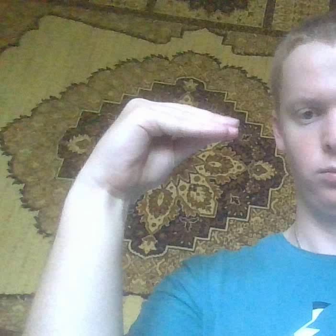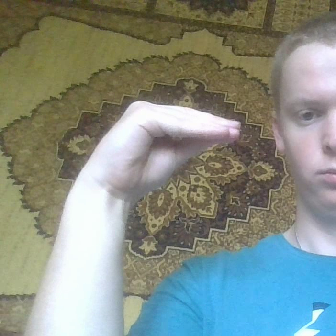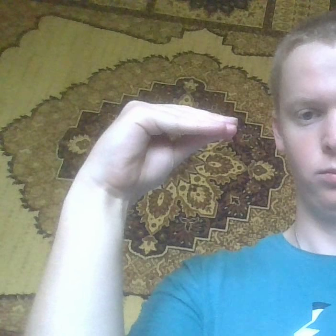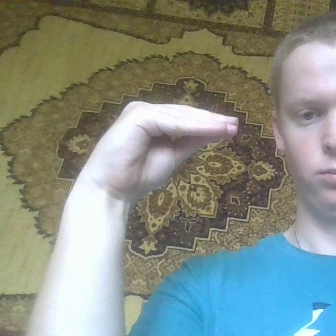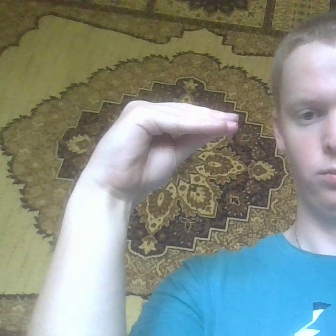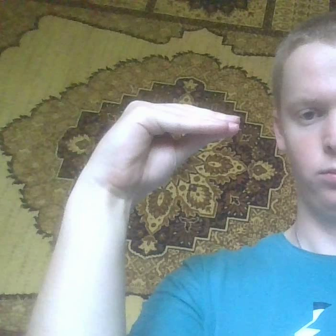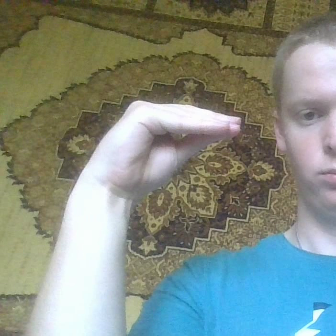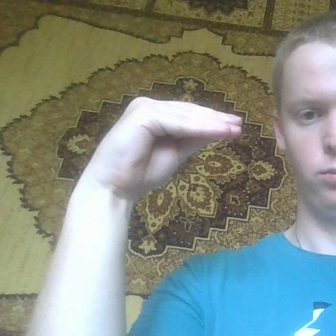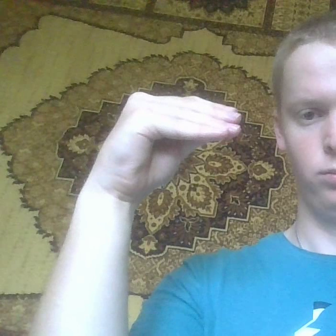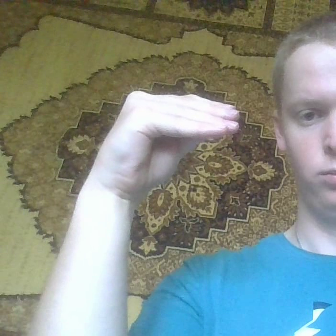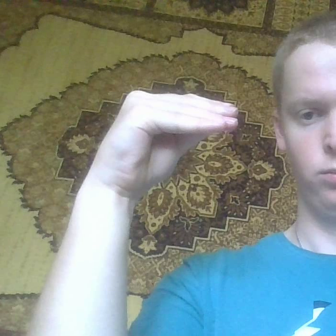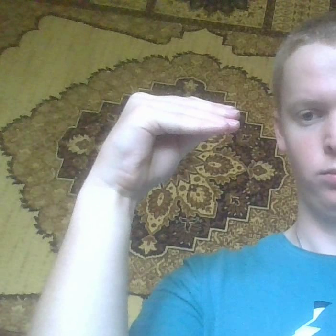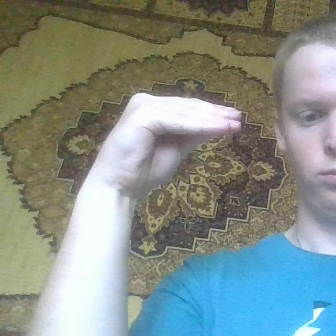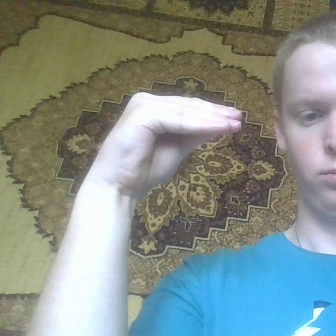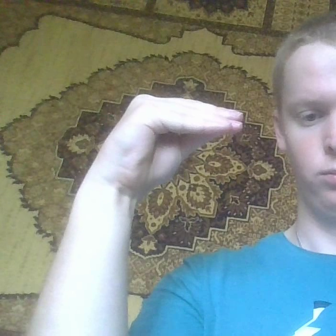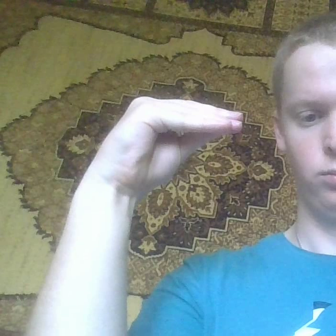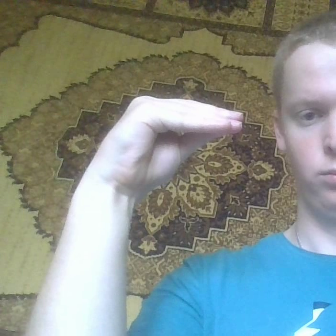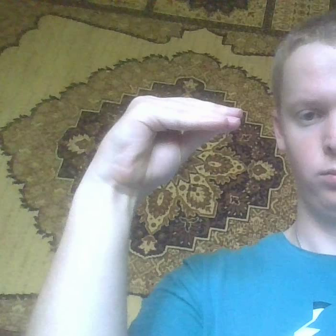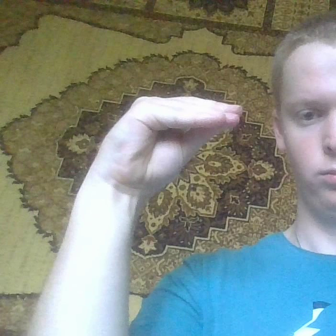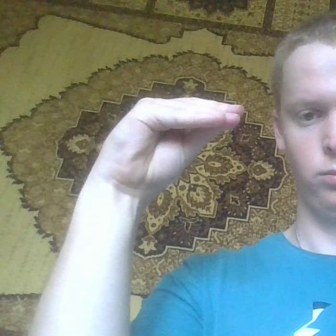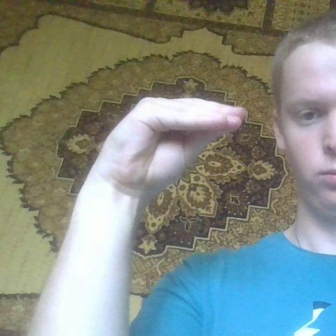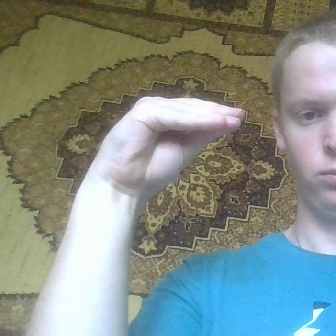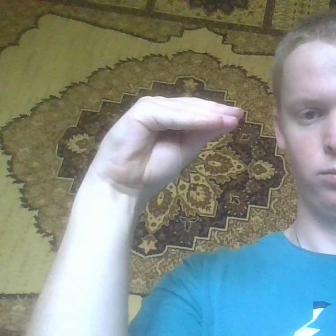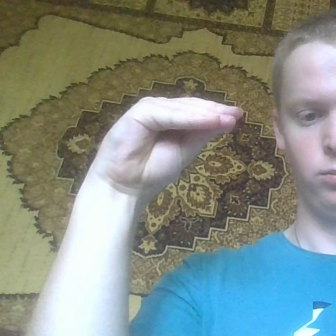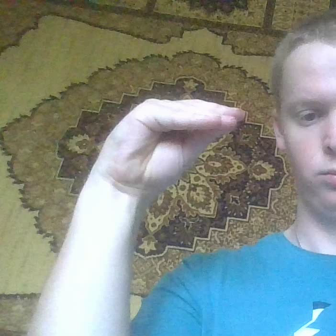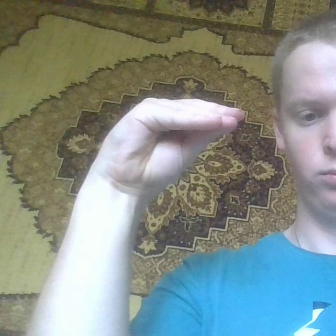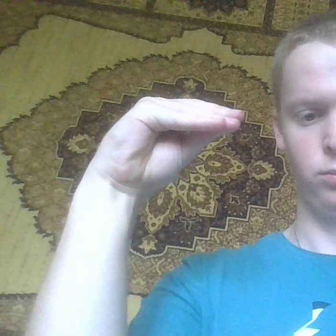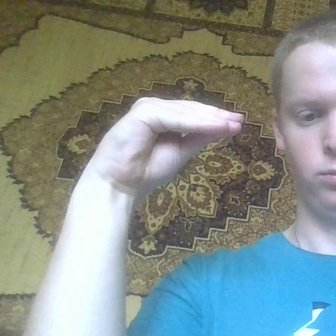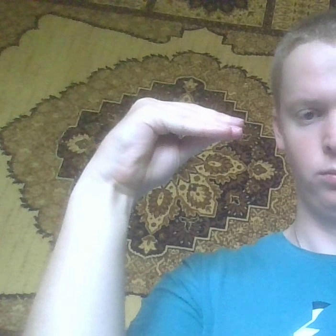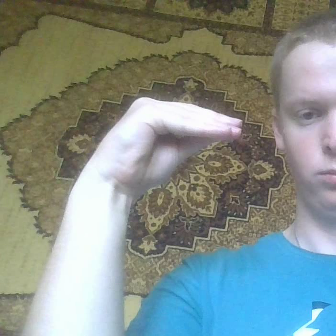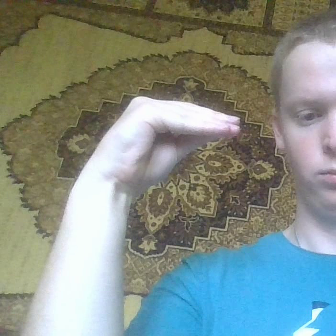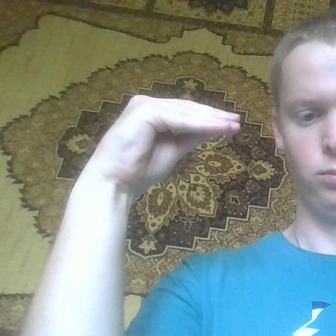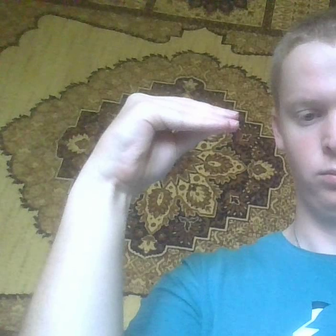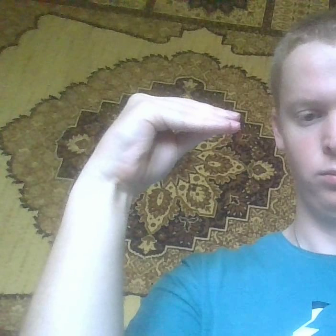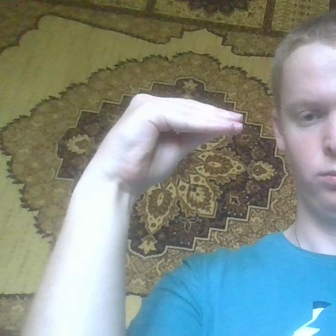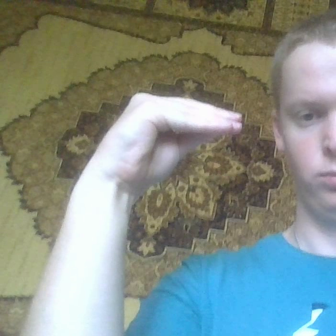Ж